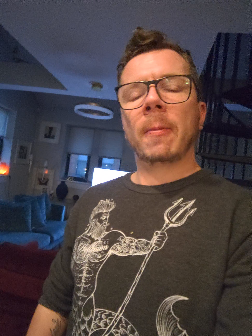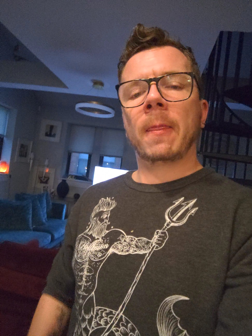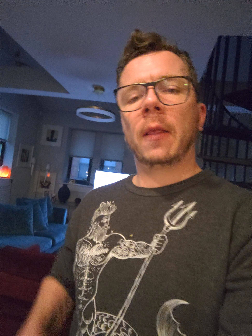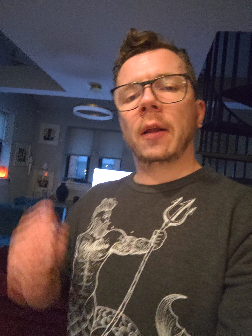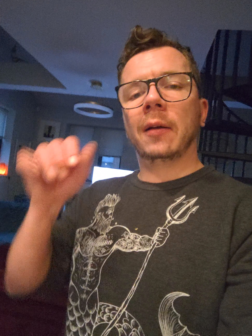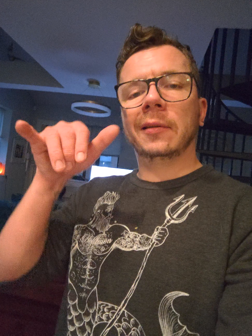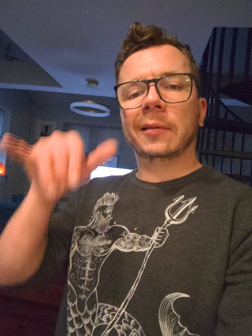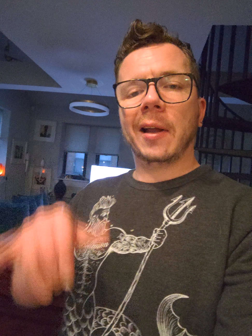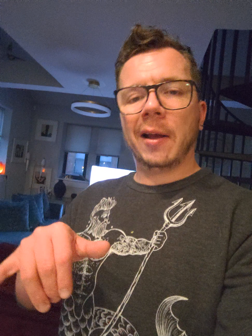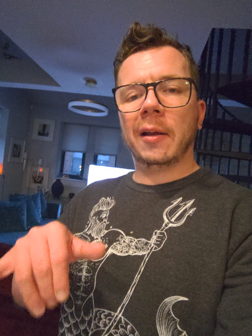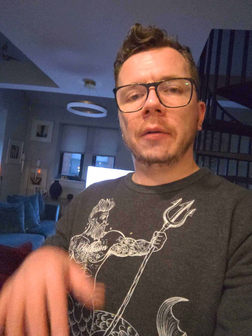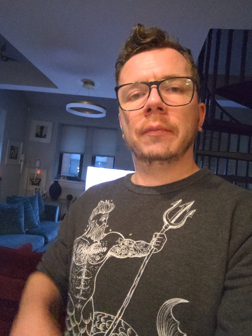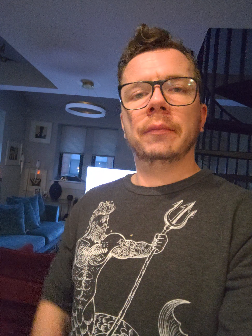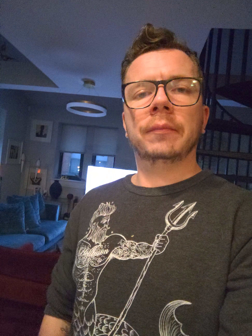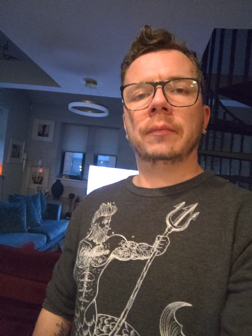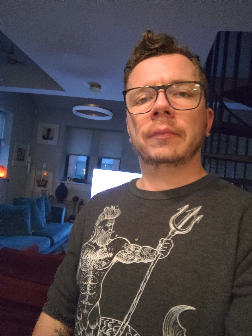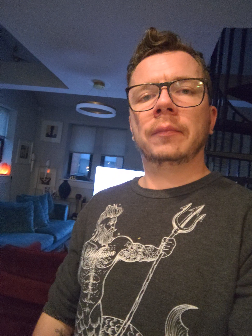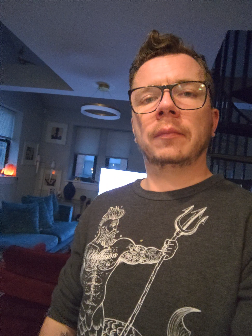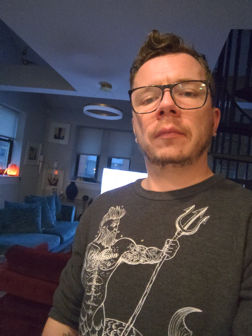stay